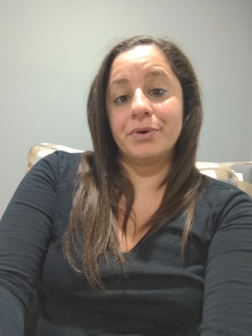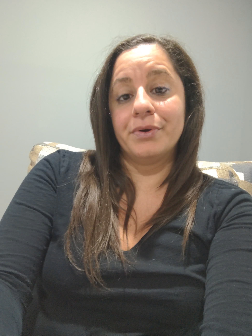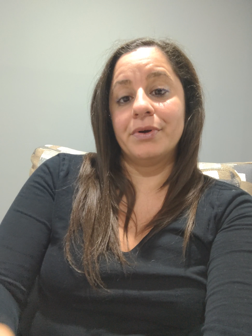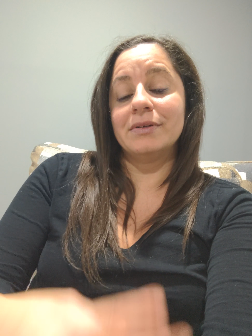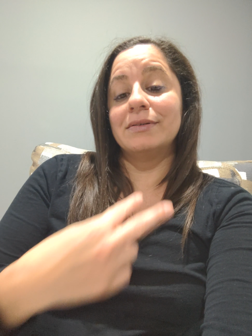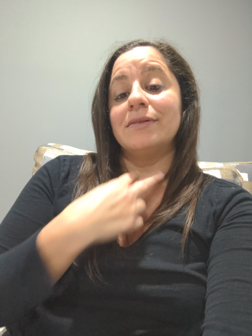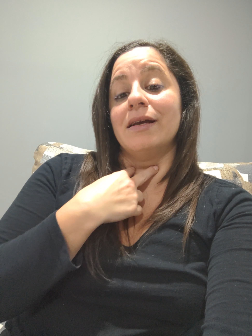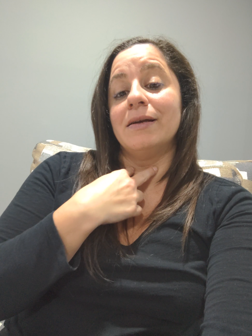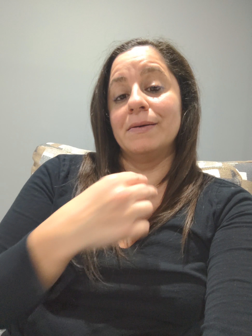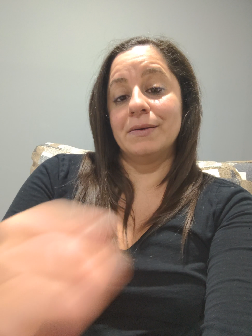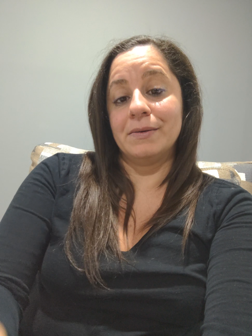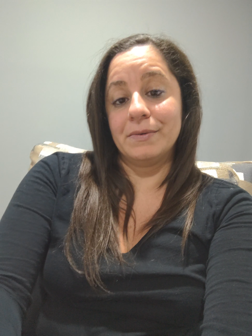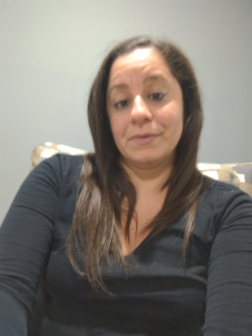stuck